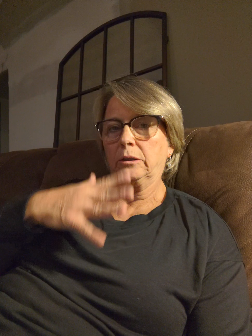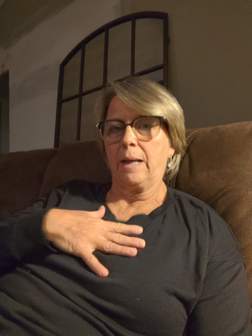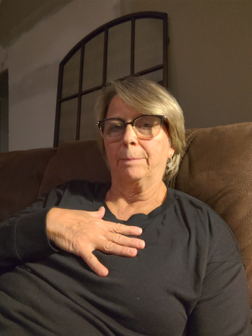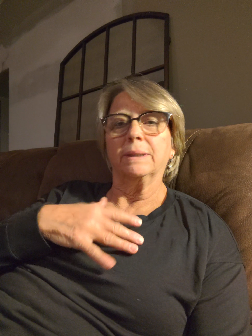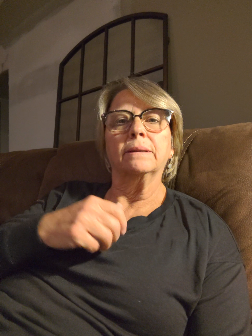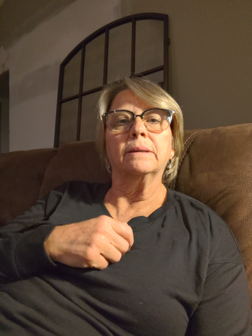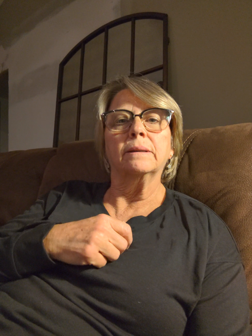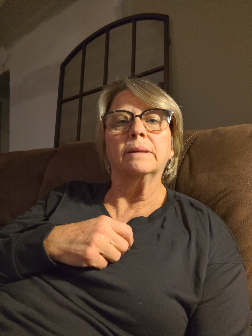pajamas